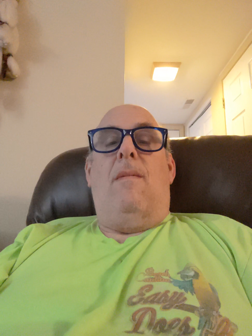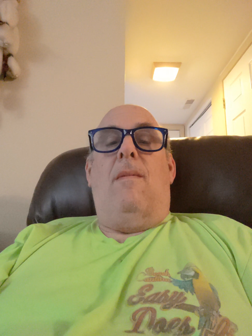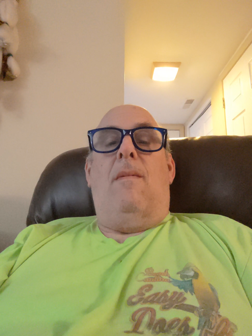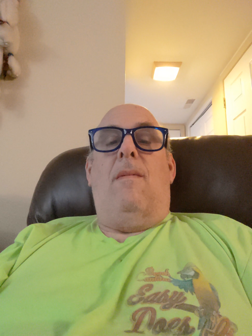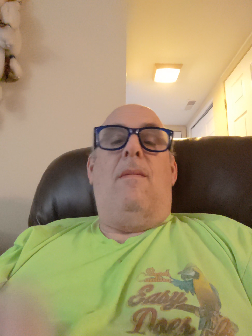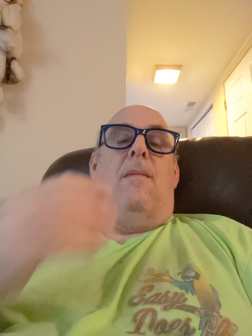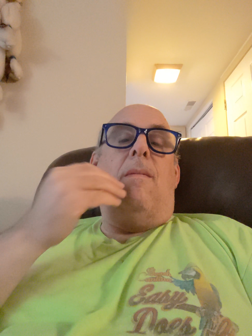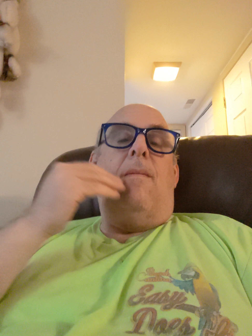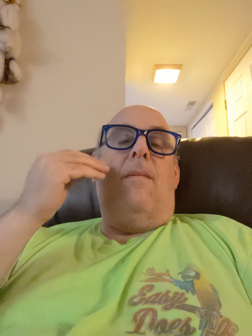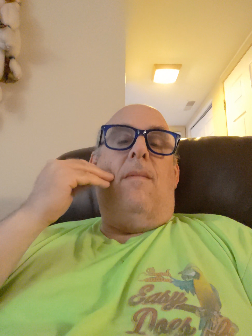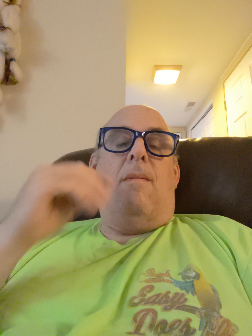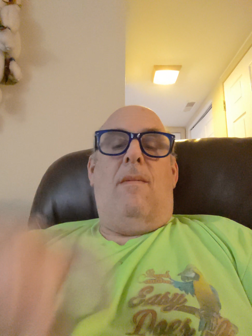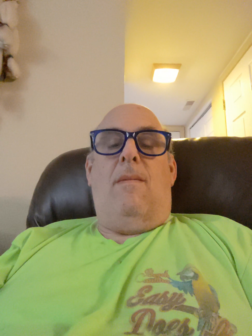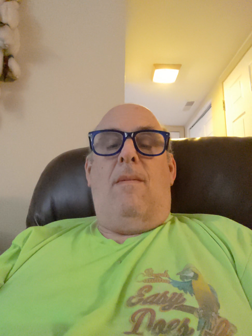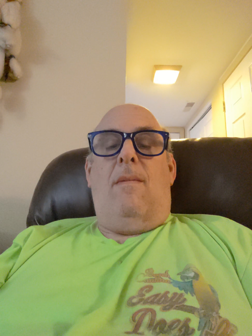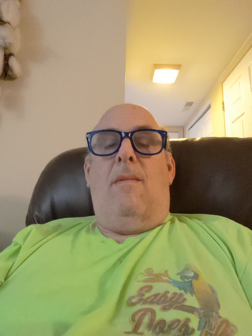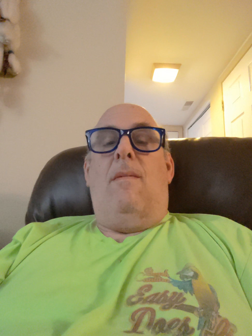home